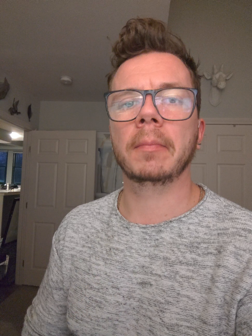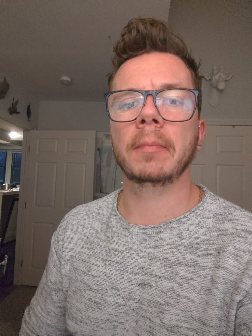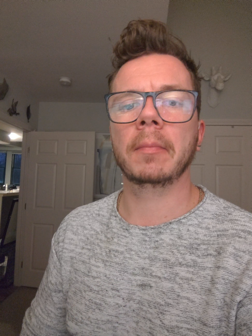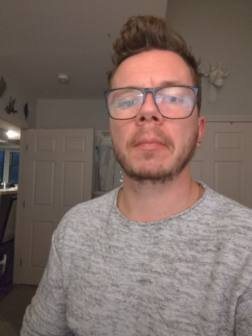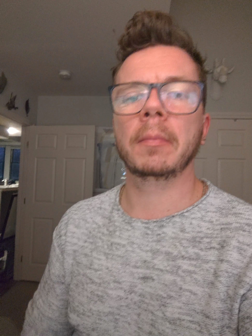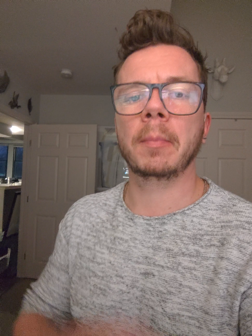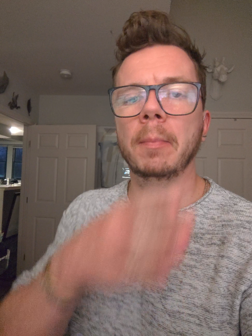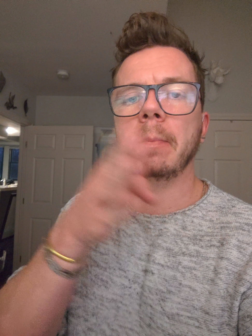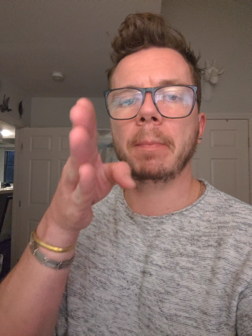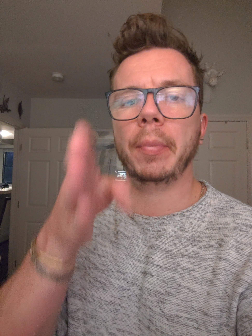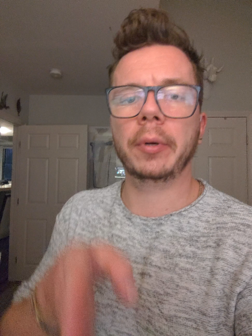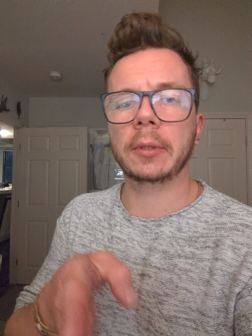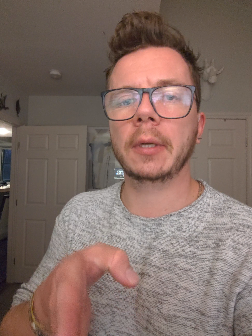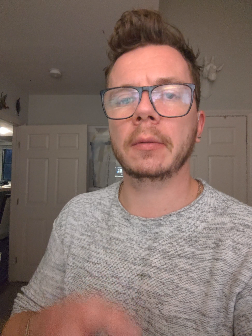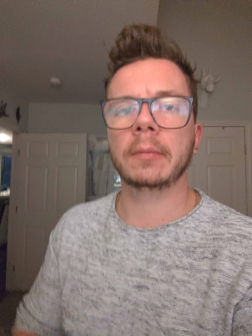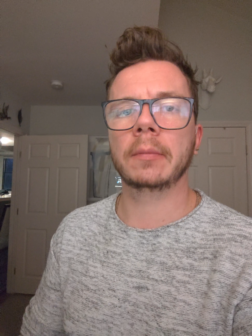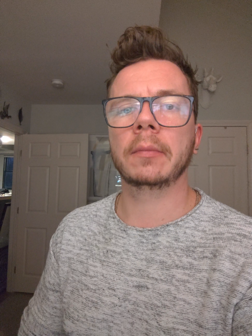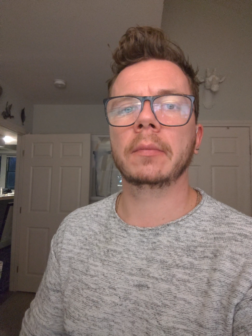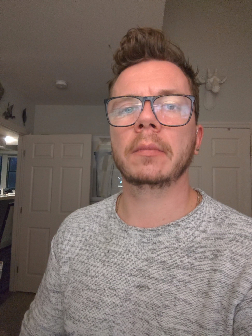person